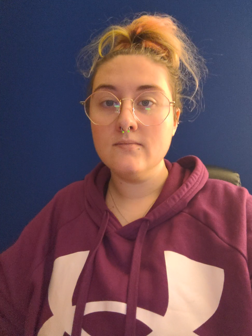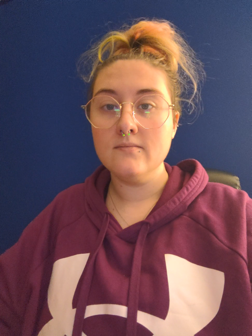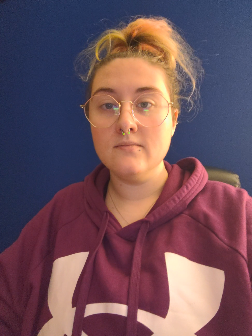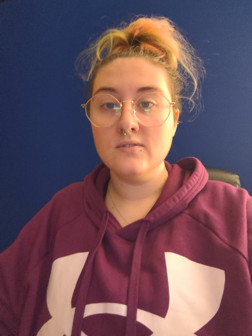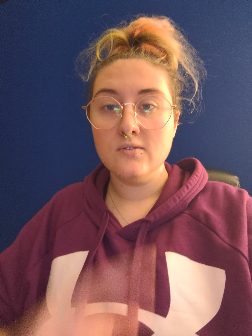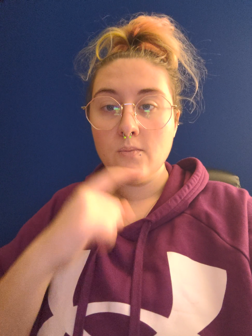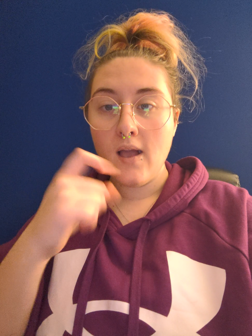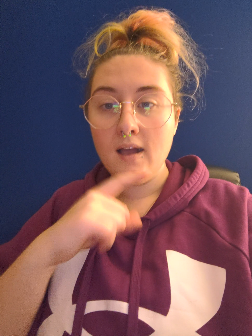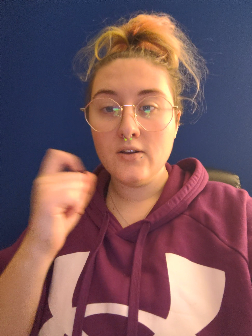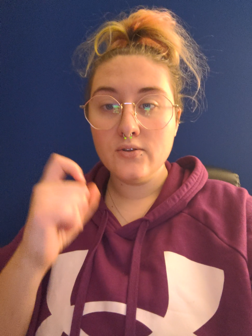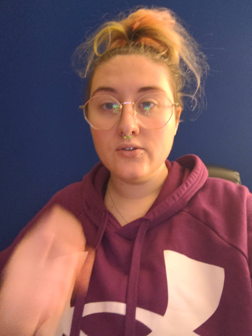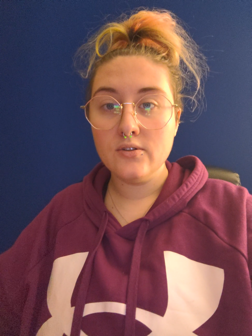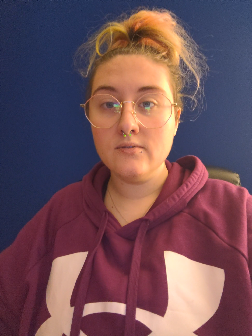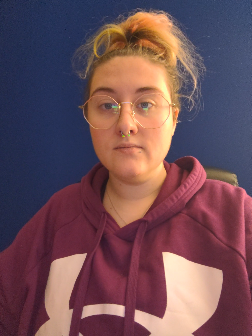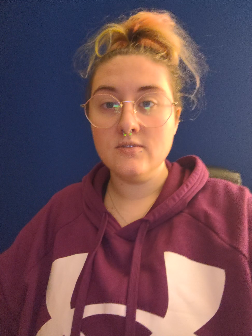dryer